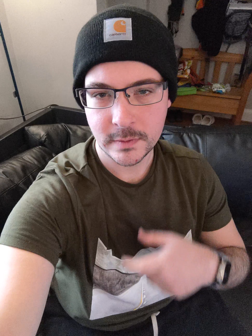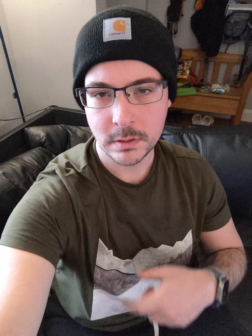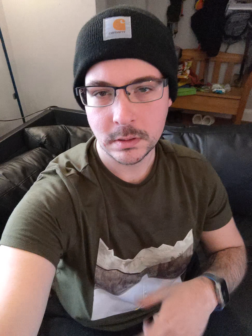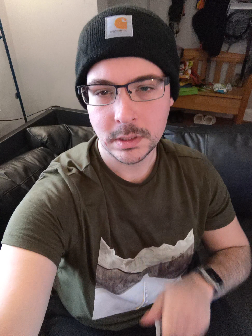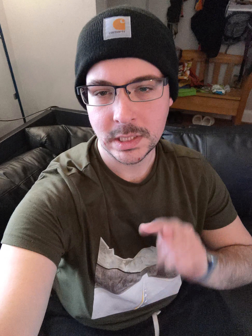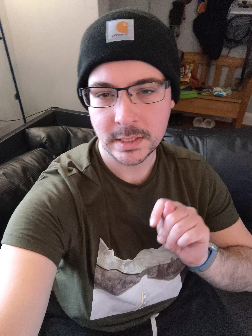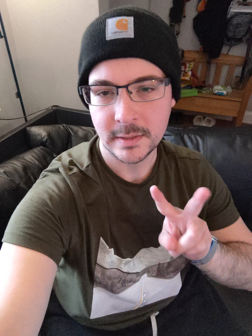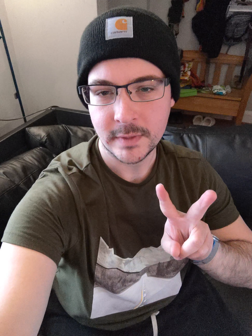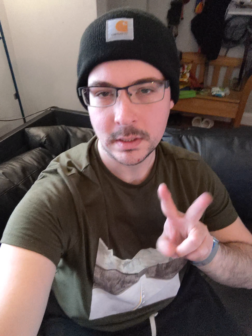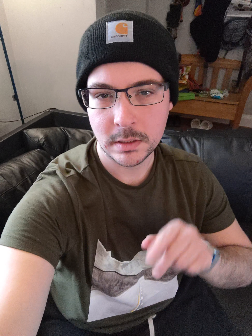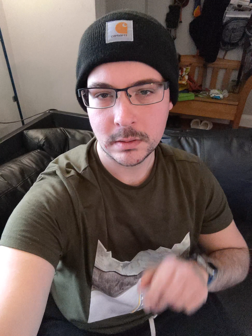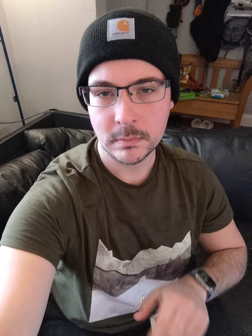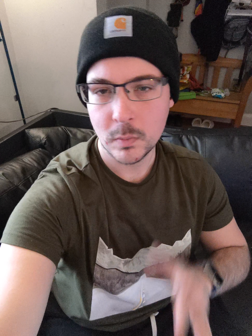TV